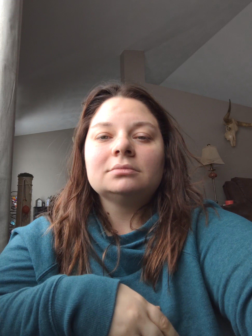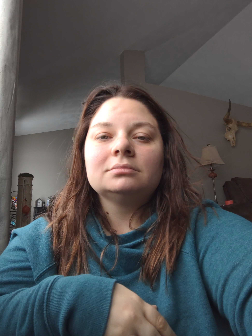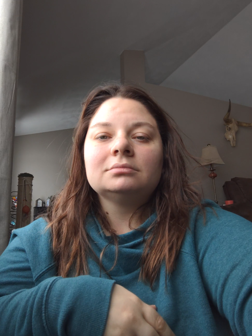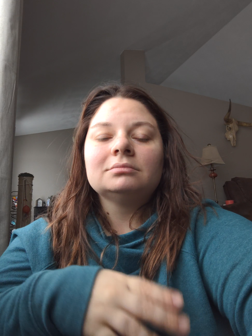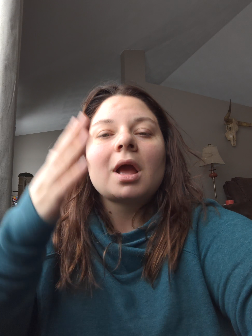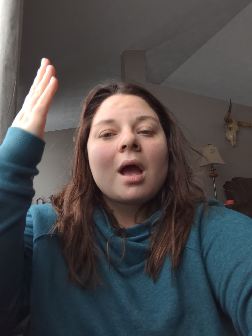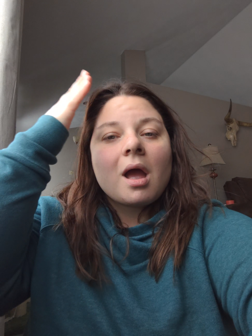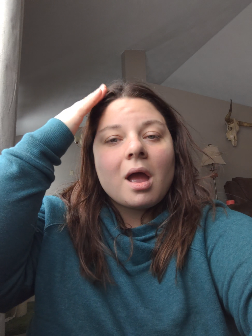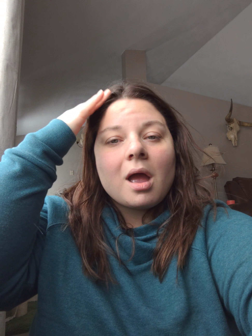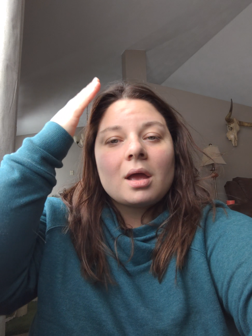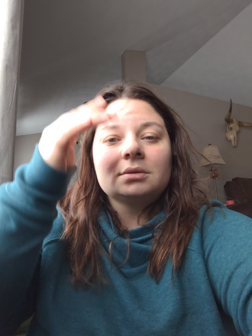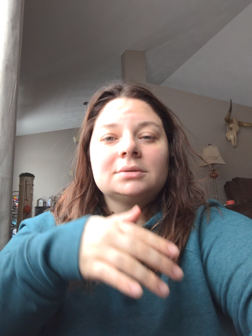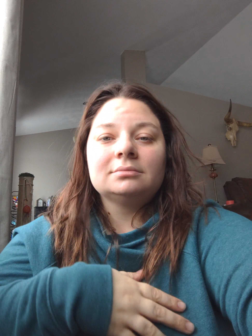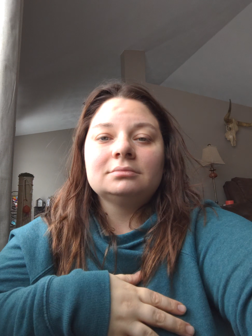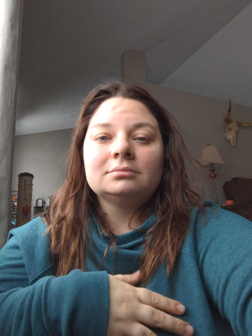hat